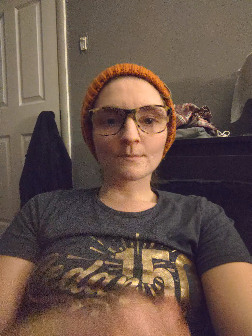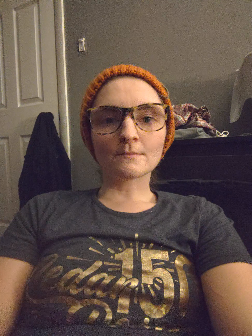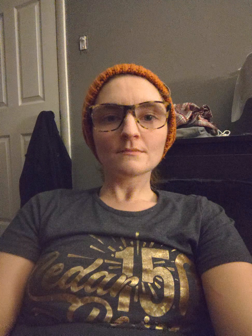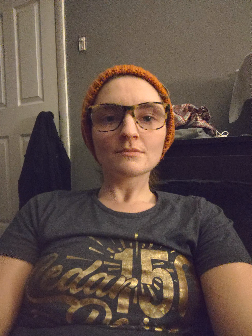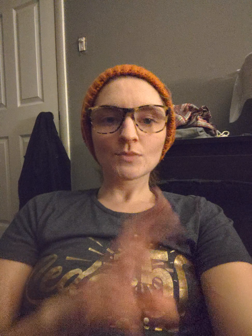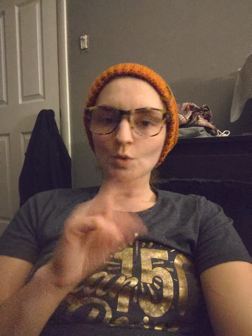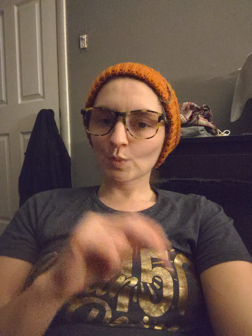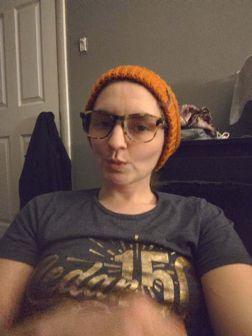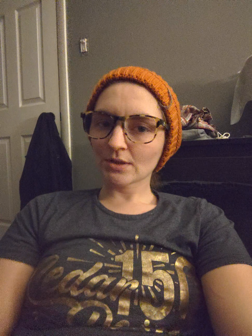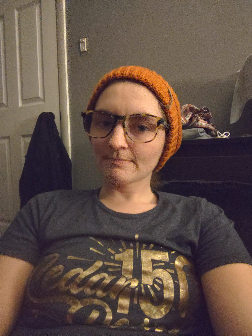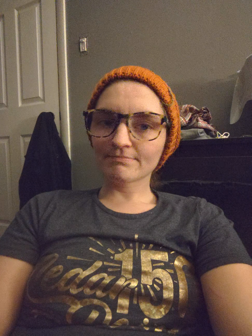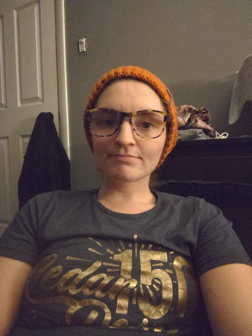no